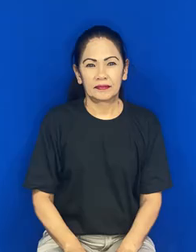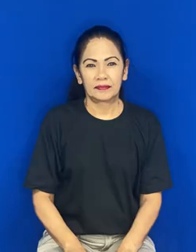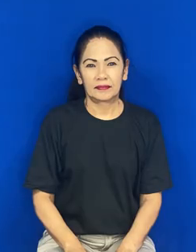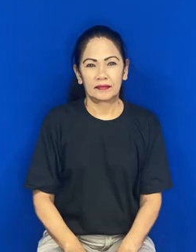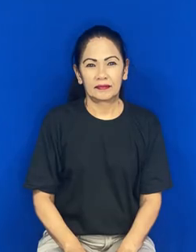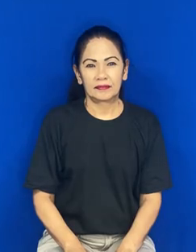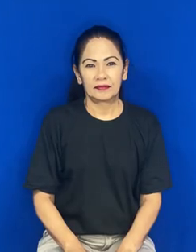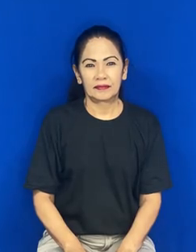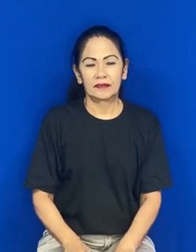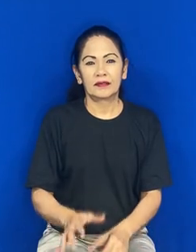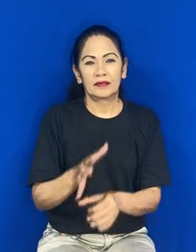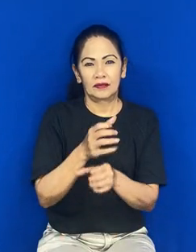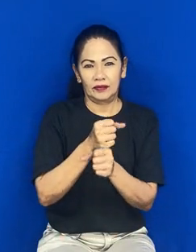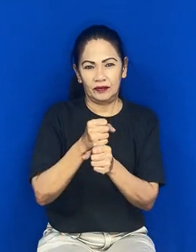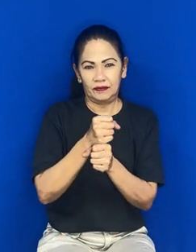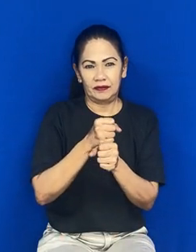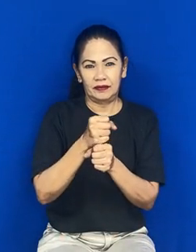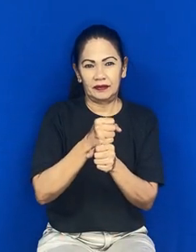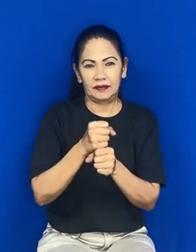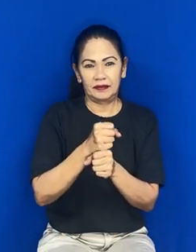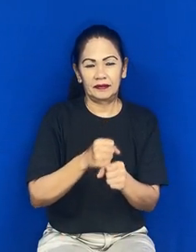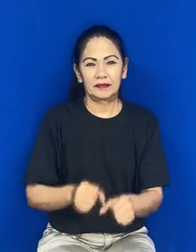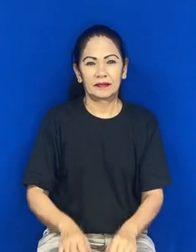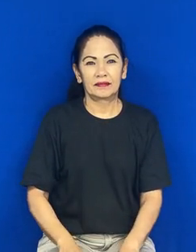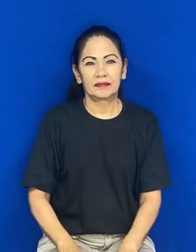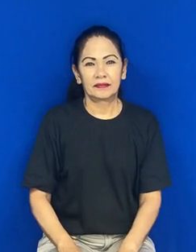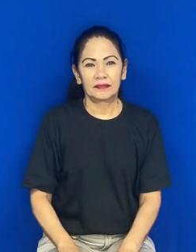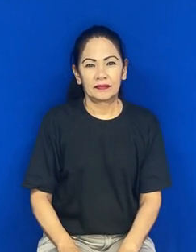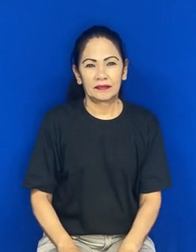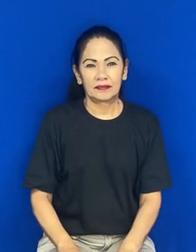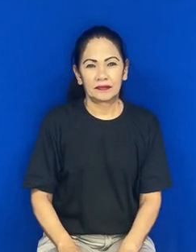coffee